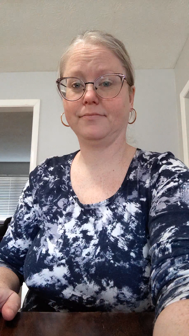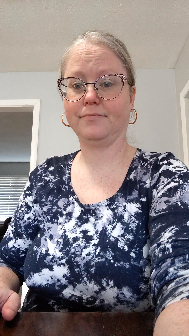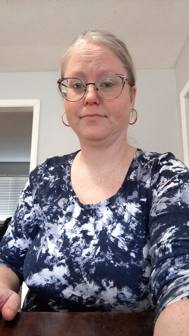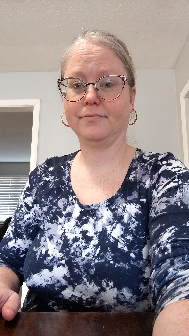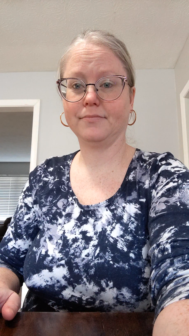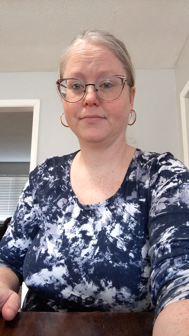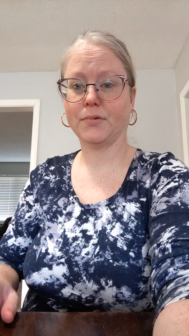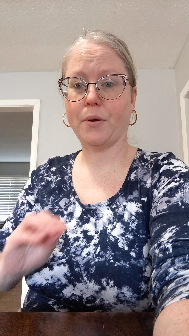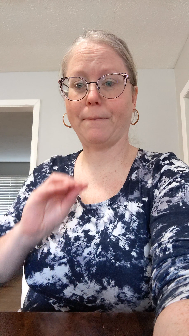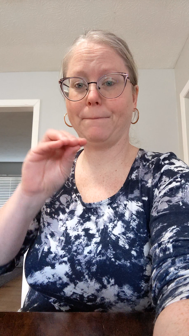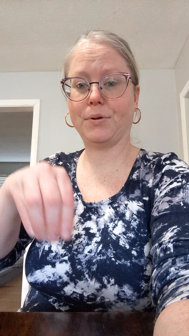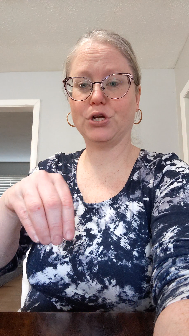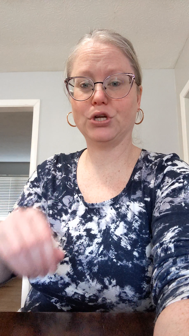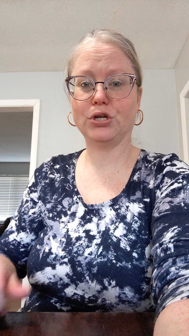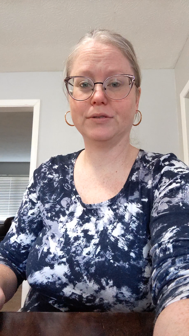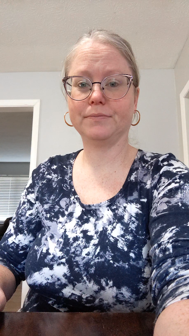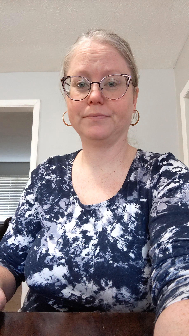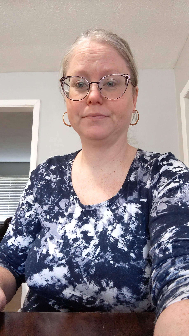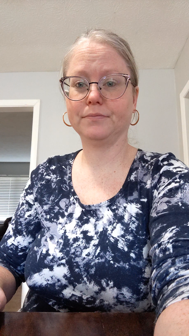put